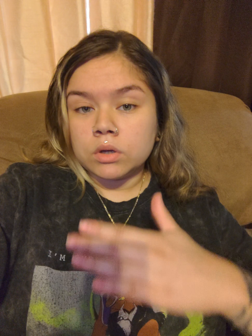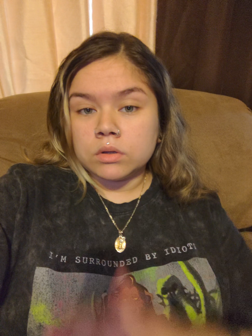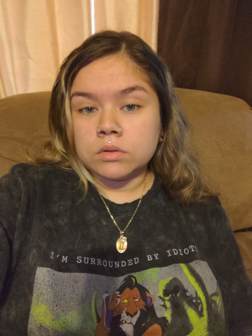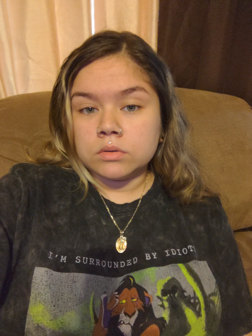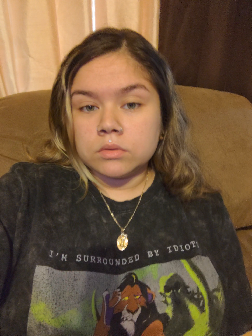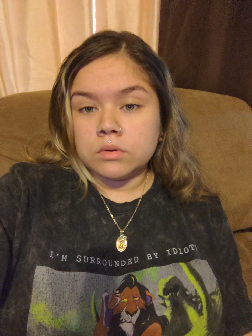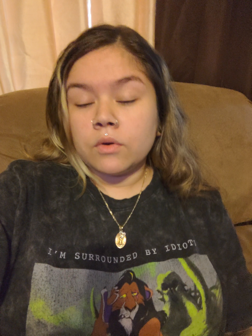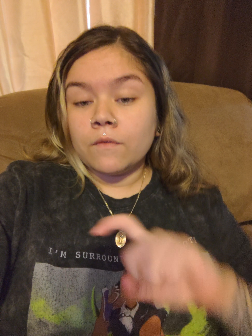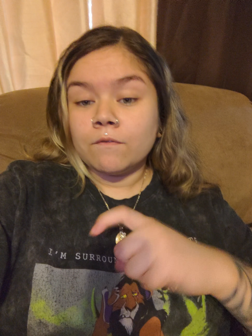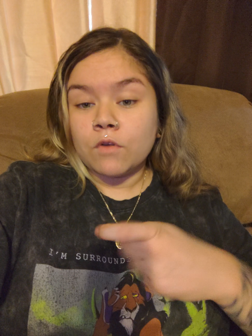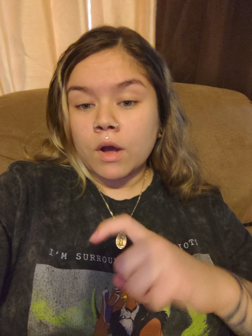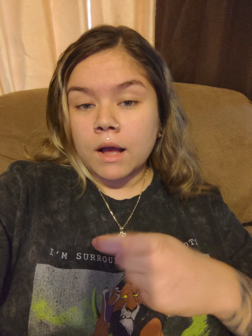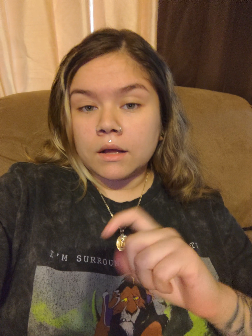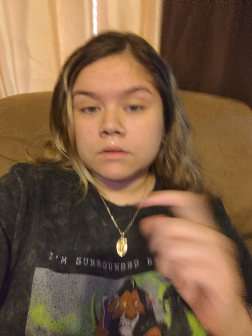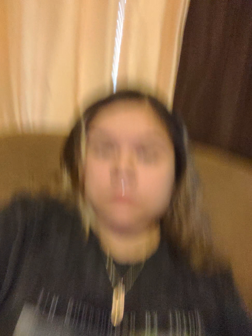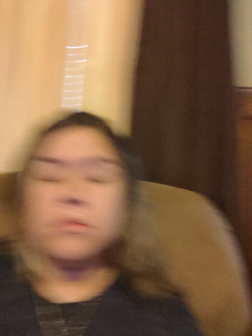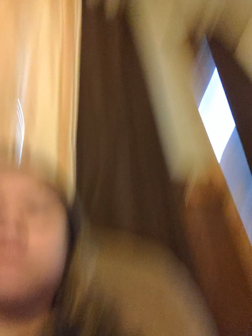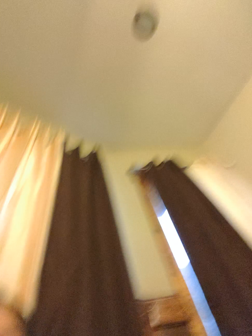friend